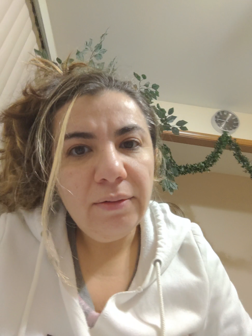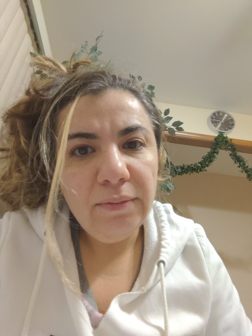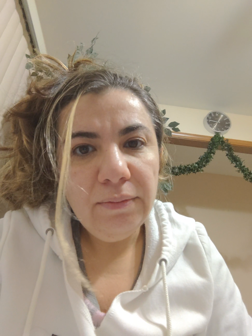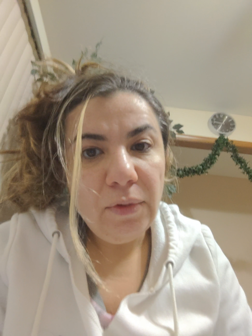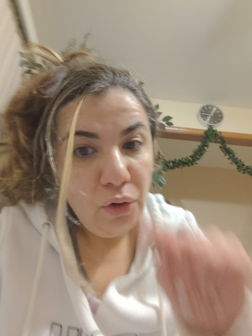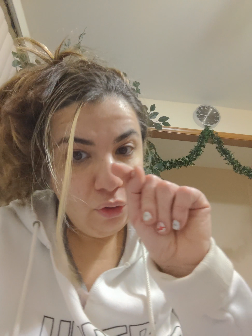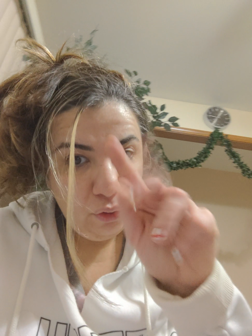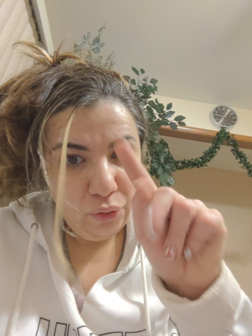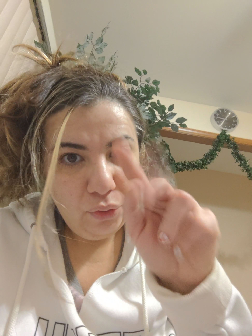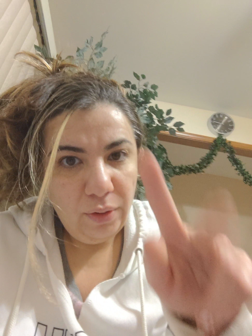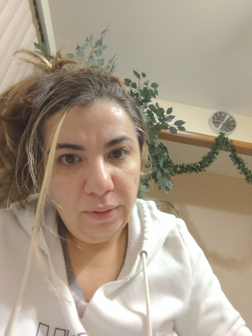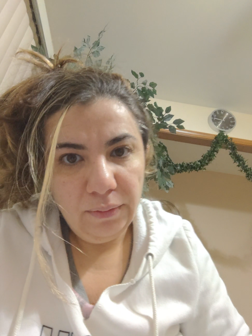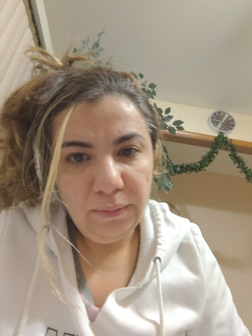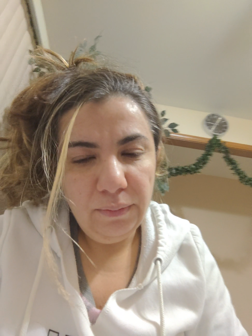TV